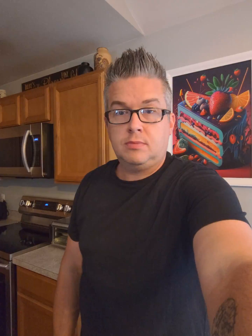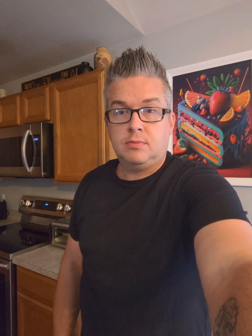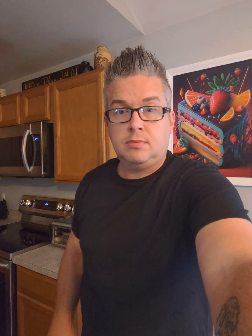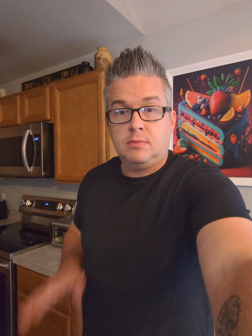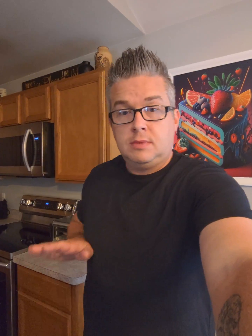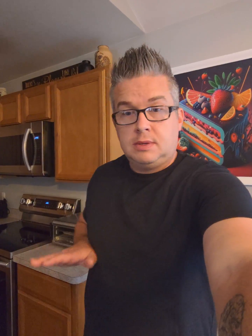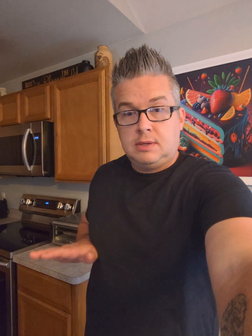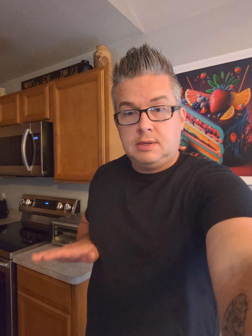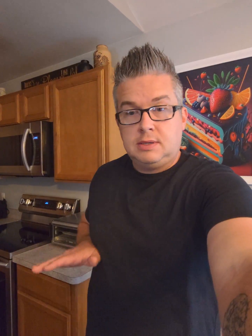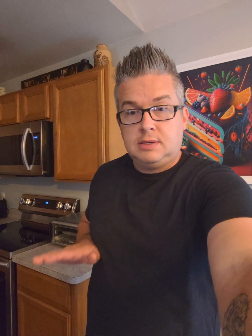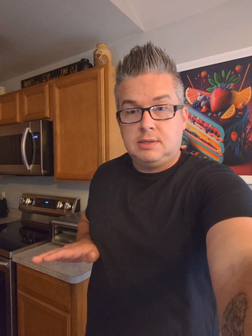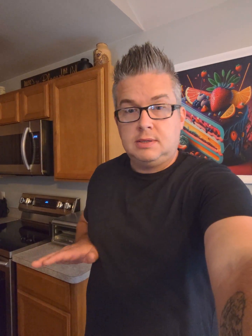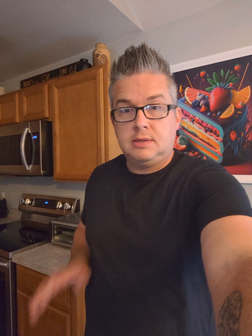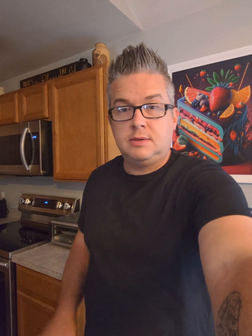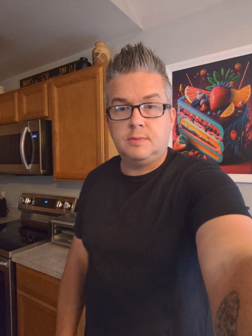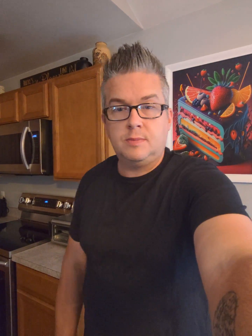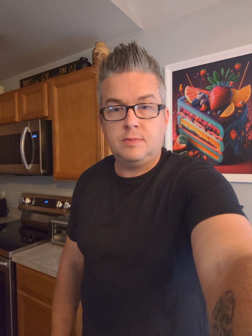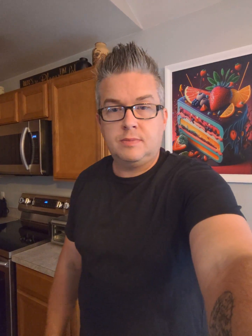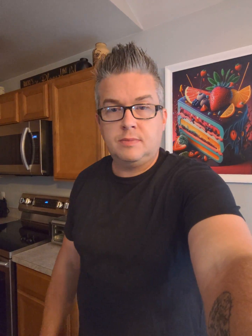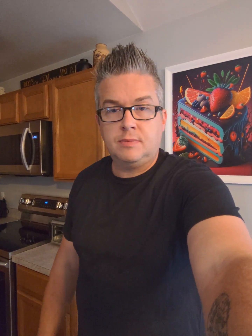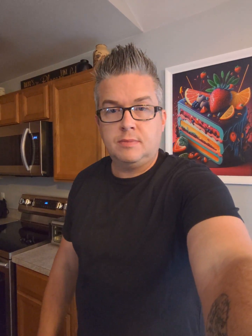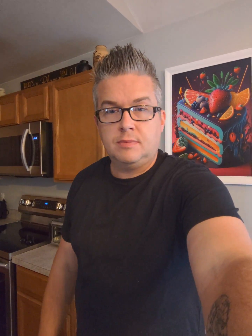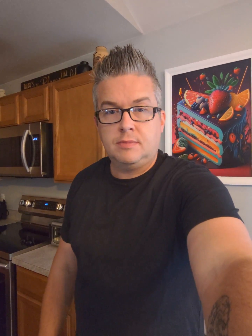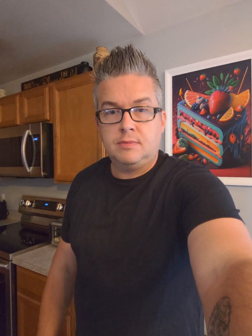penguin